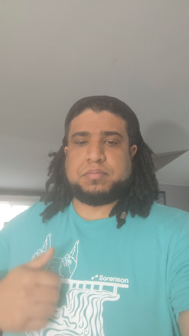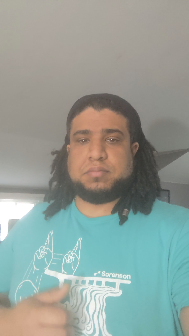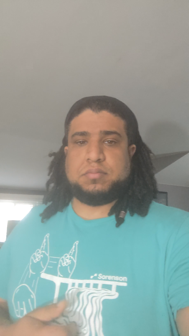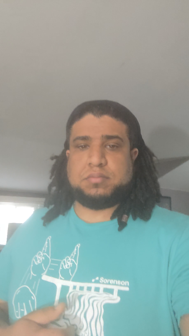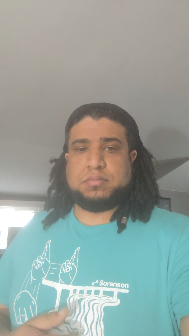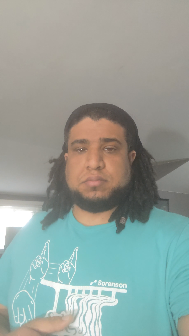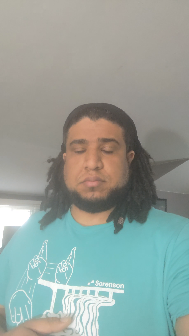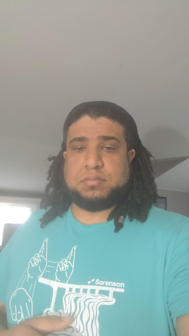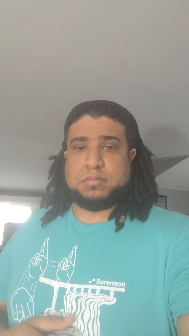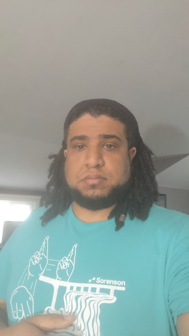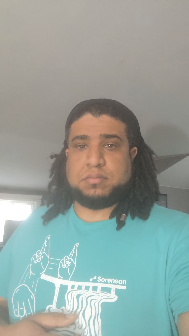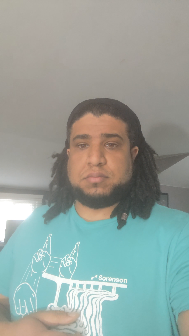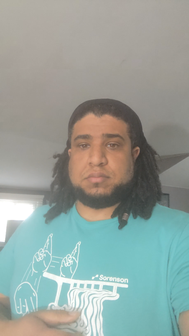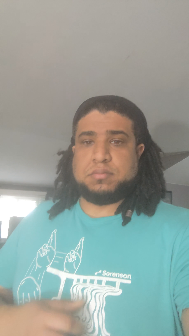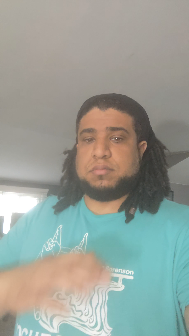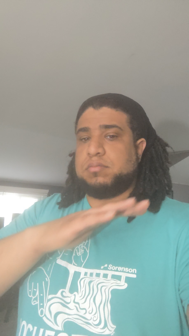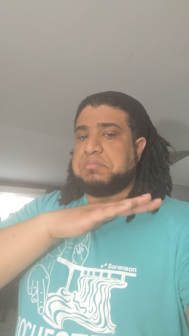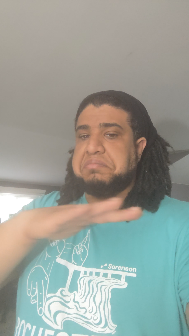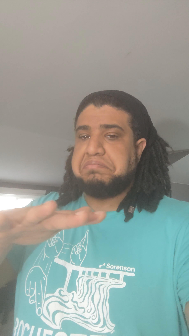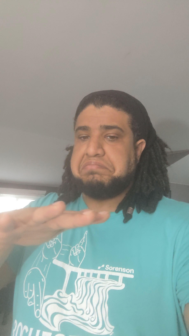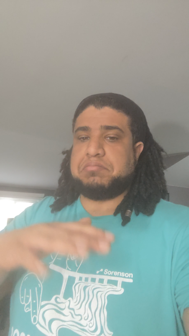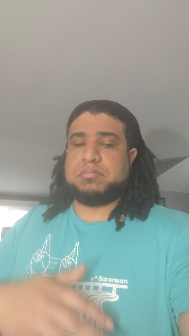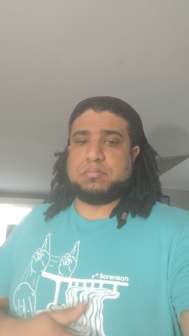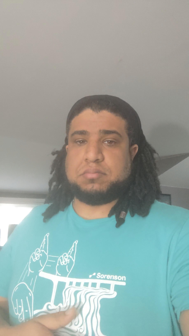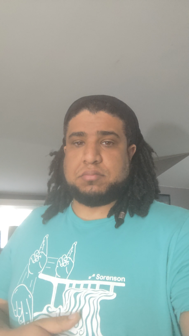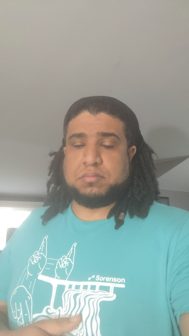nice